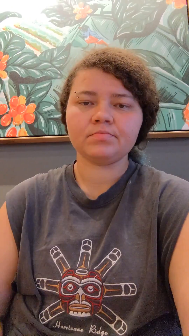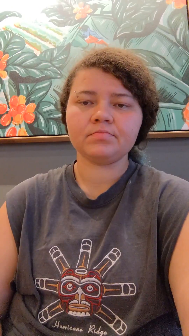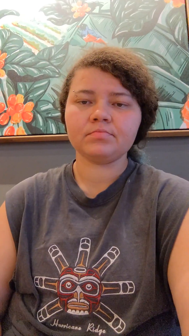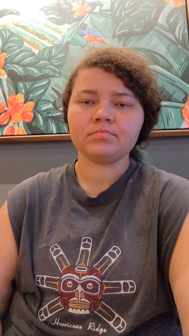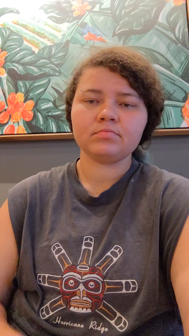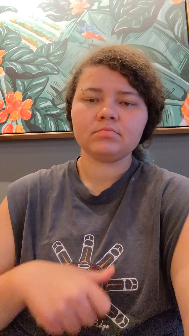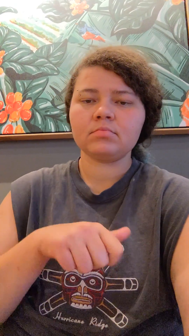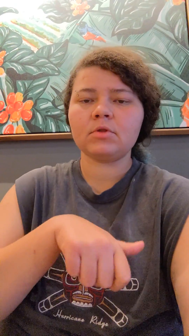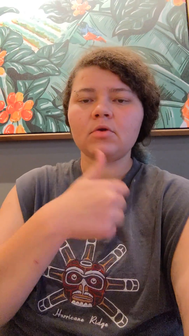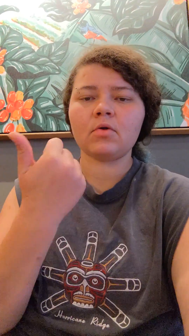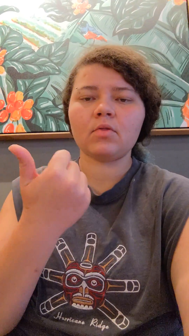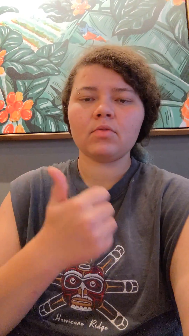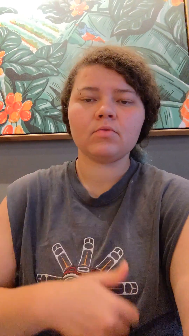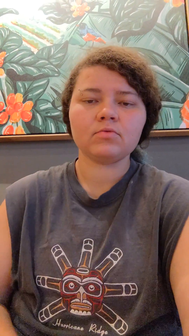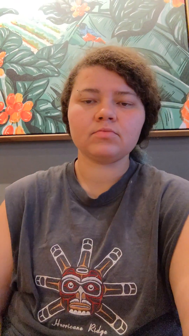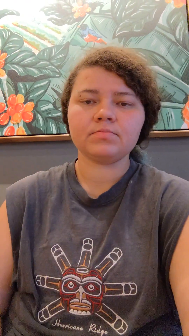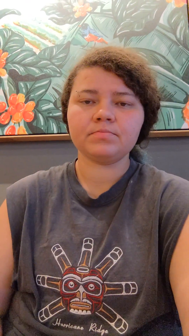other